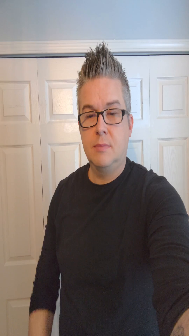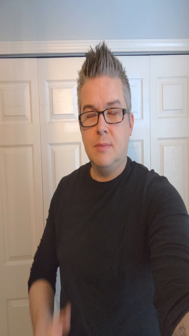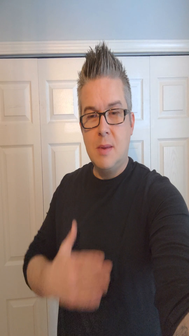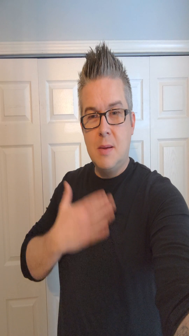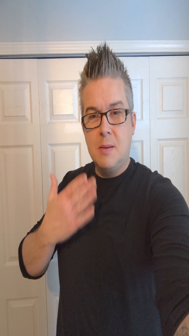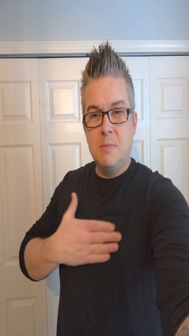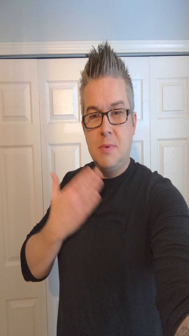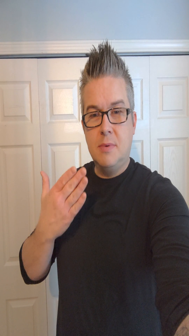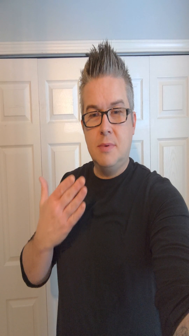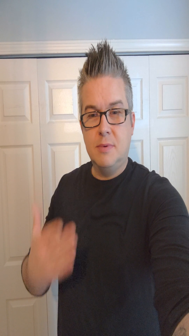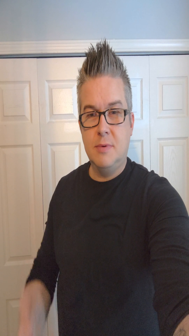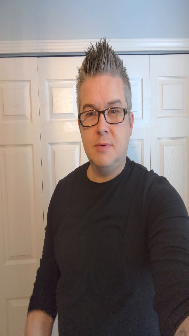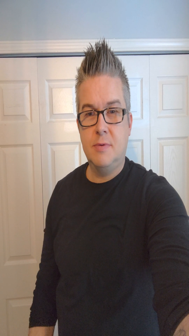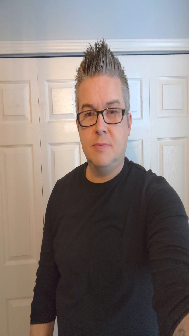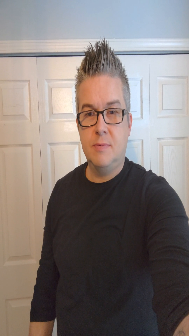happy